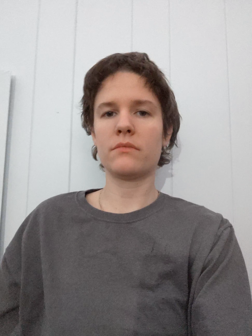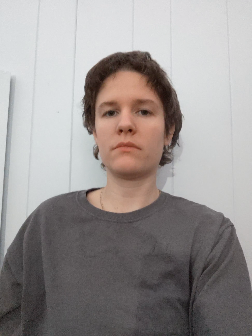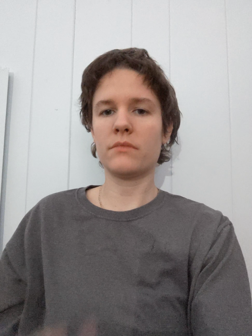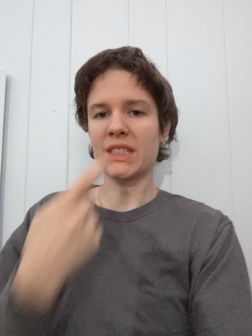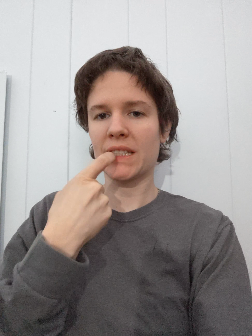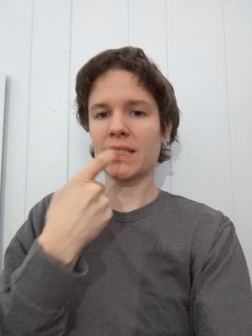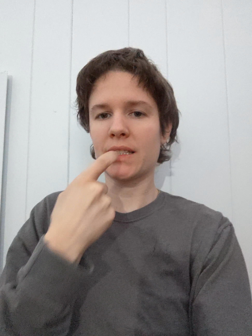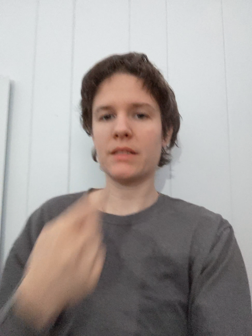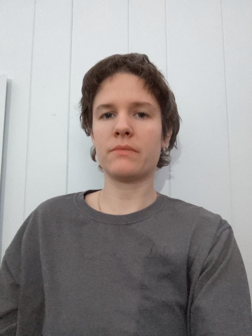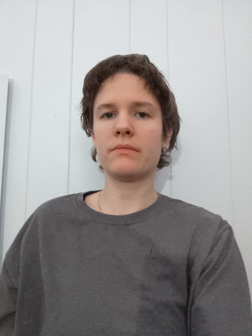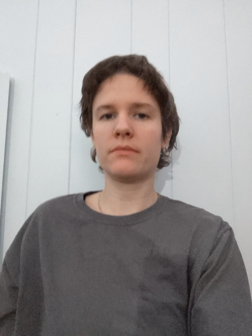tooth